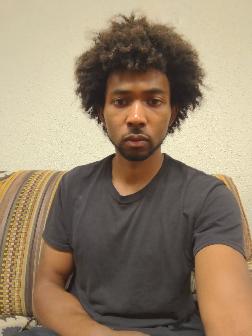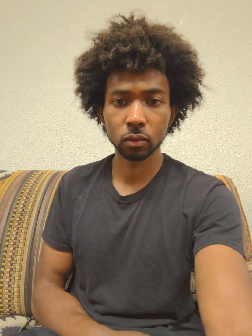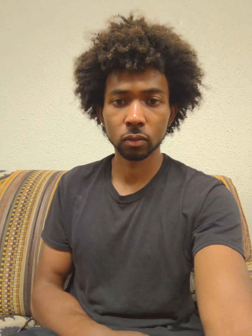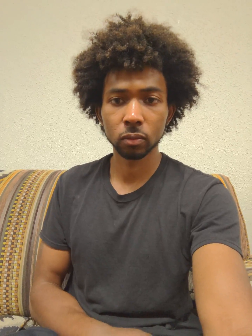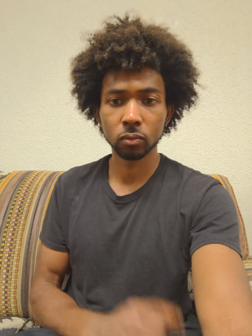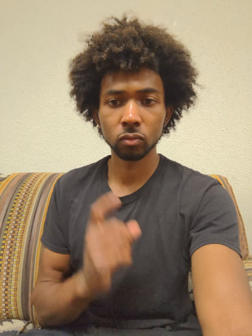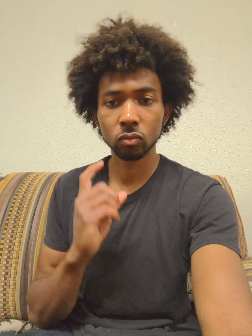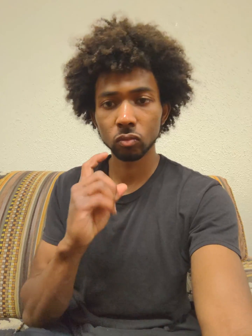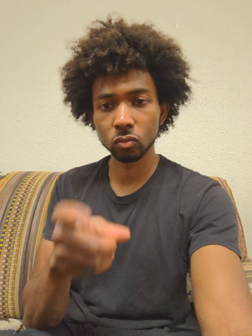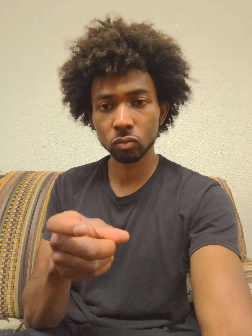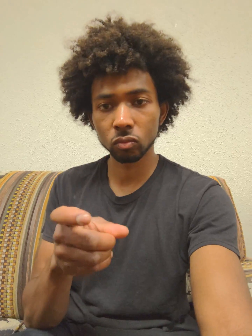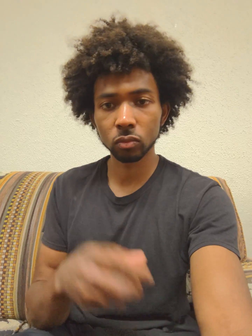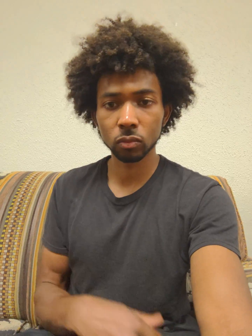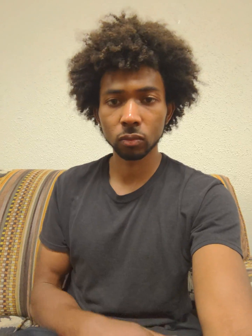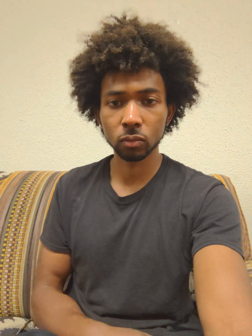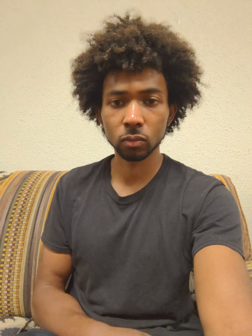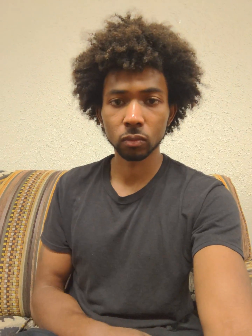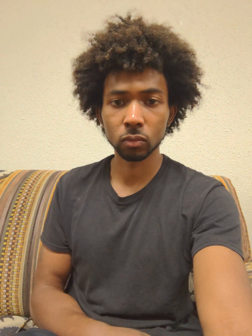present